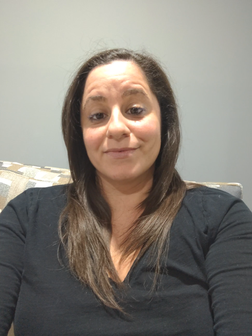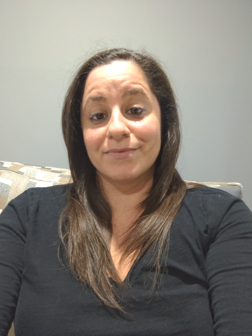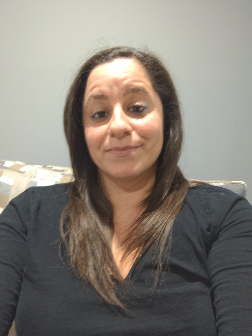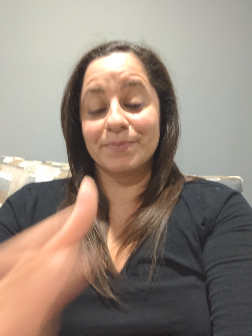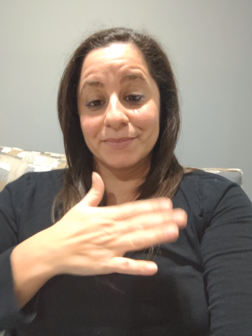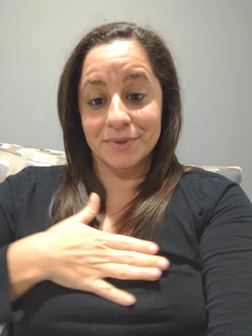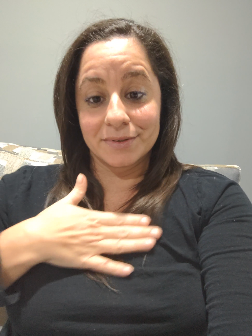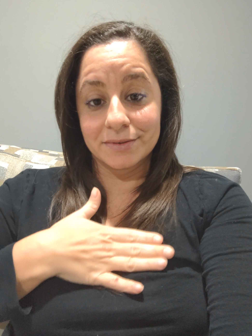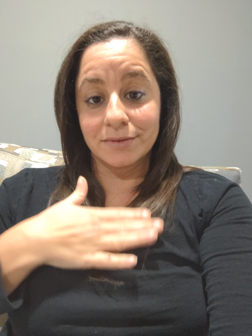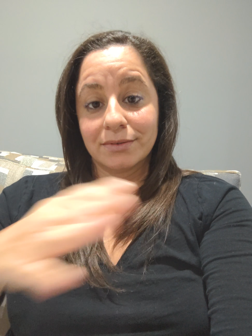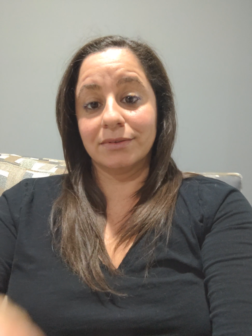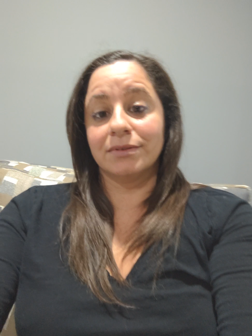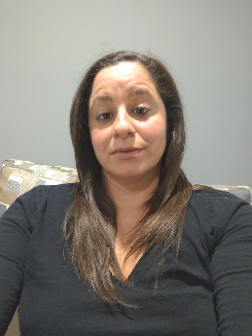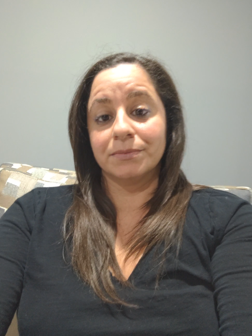please